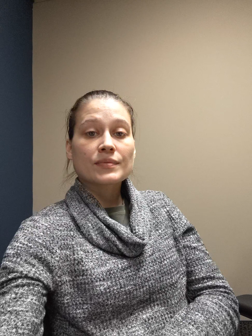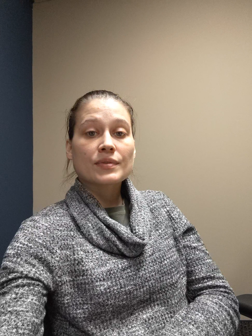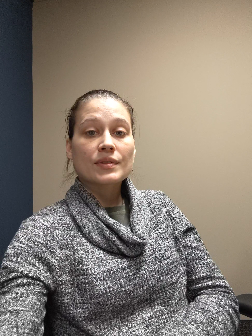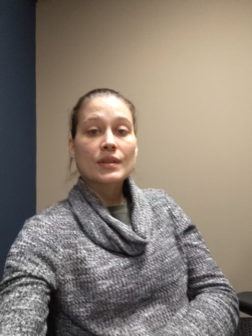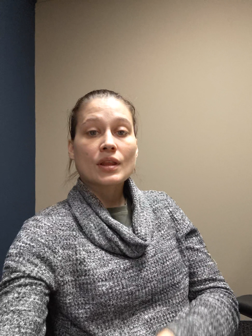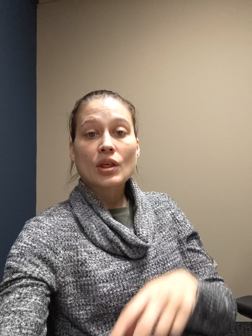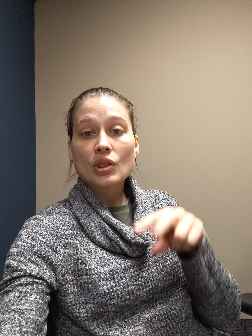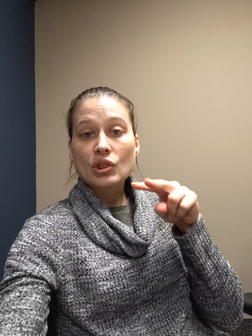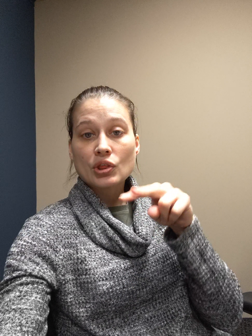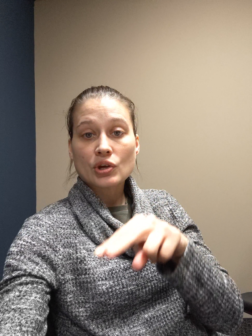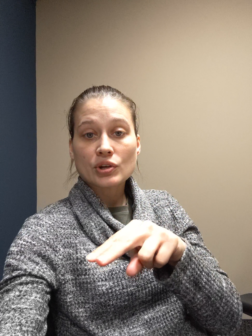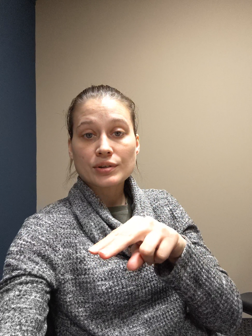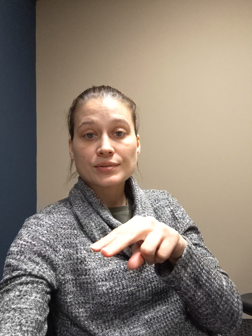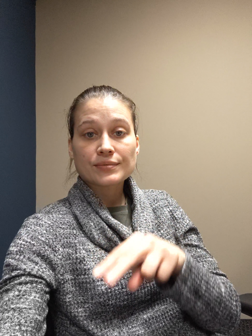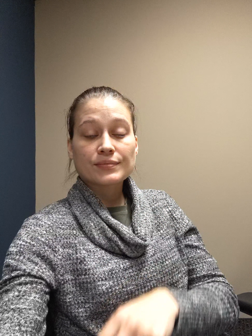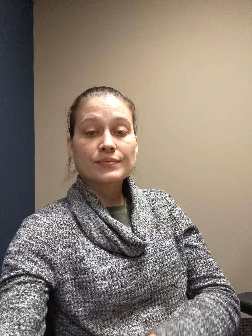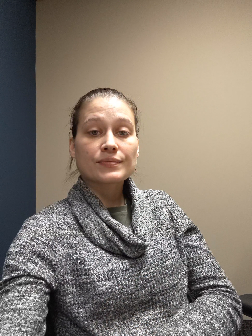look